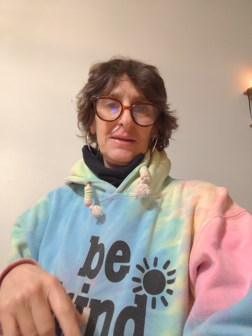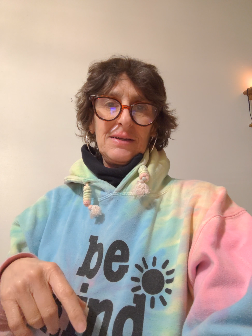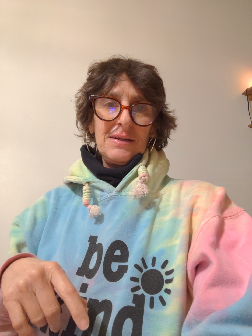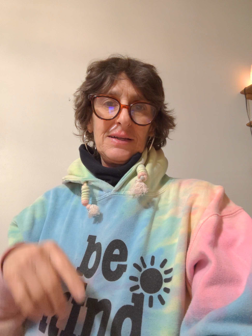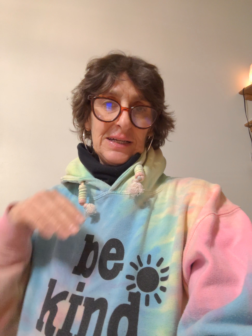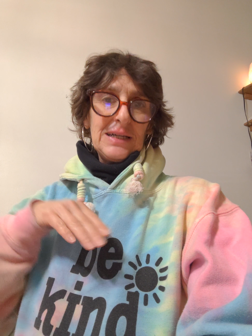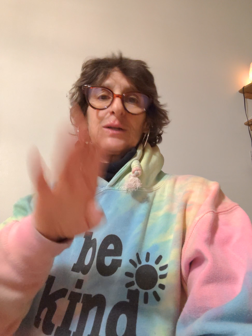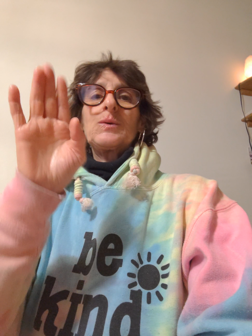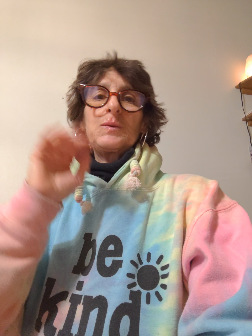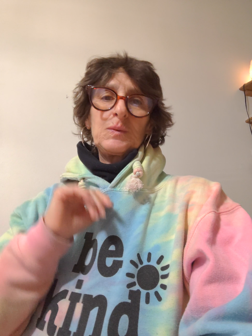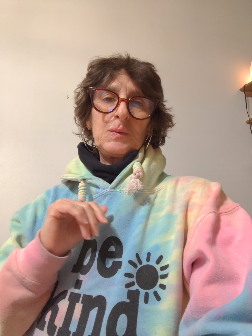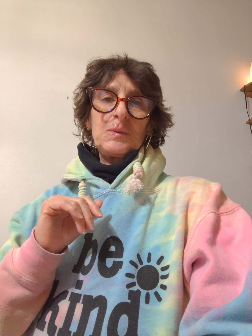into